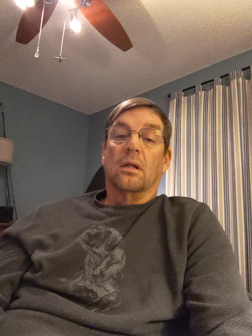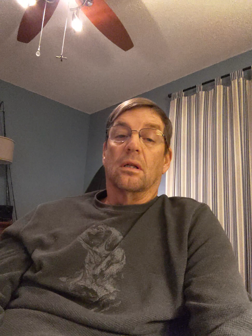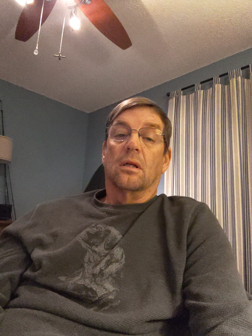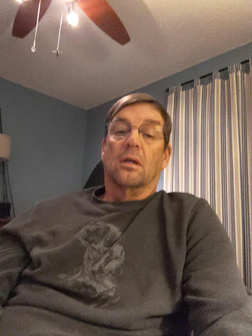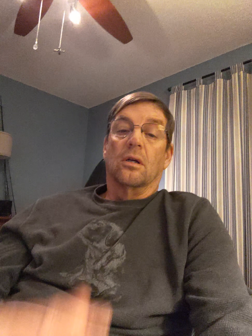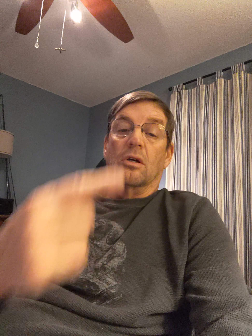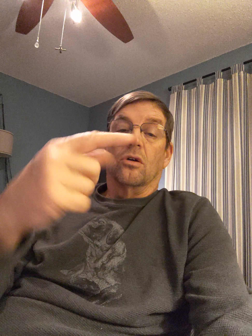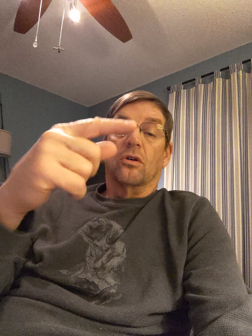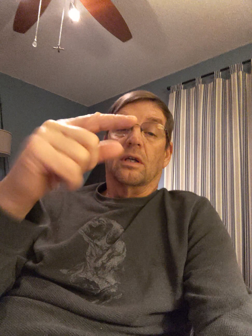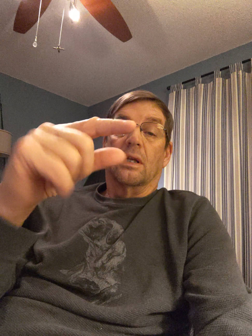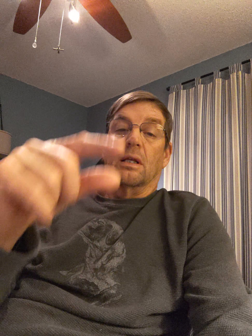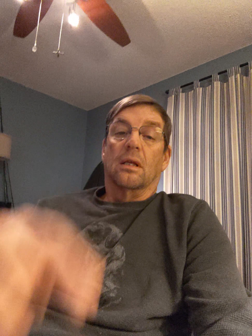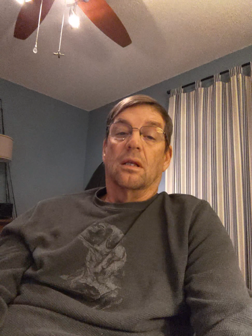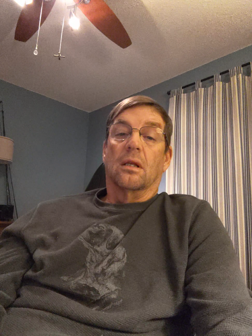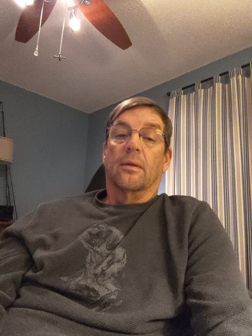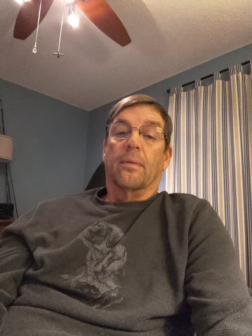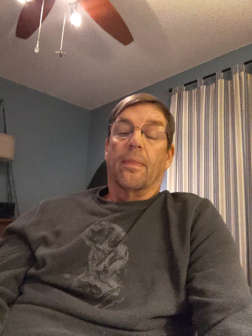green